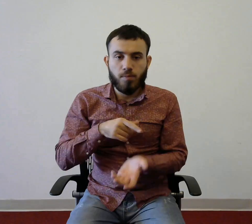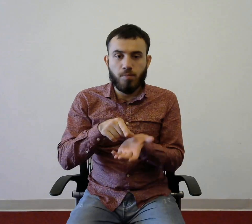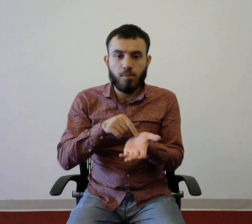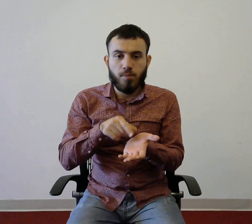pensiya